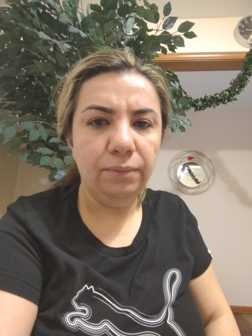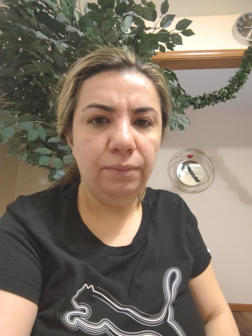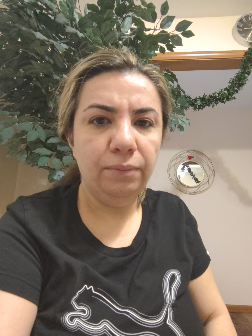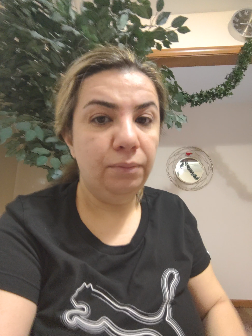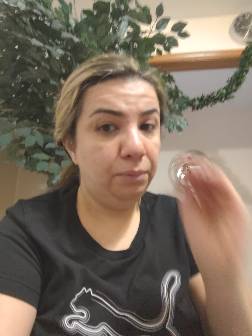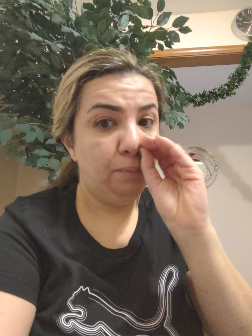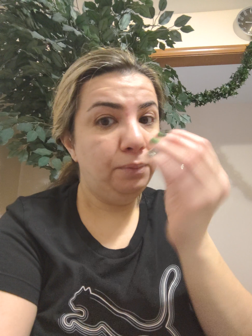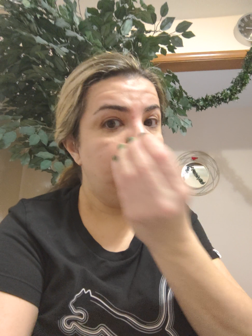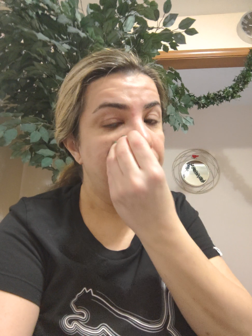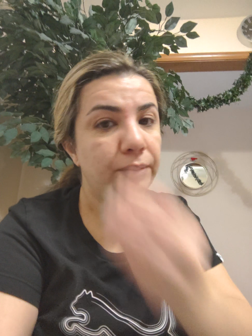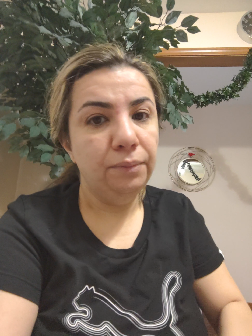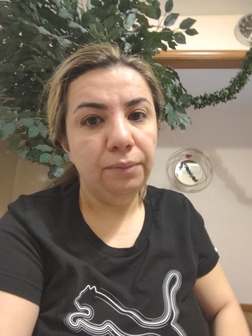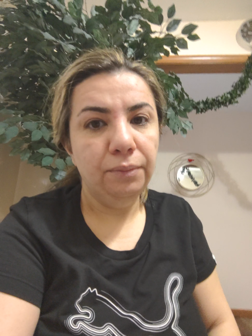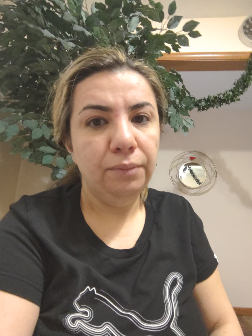flower